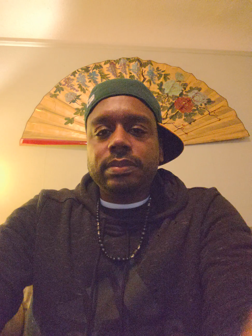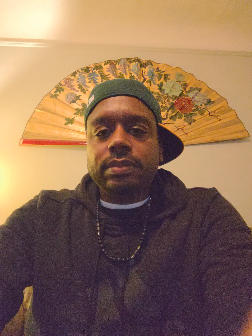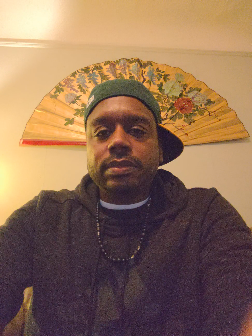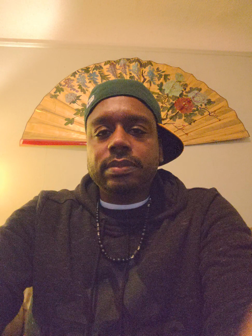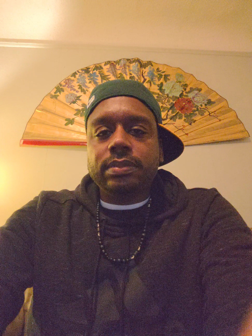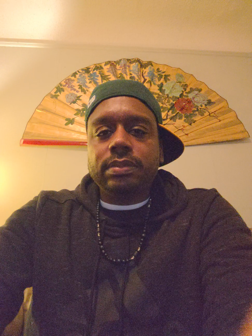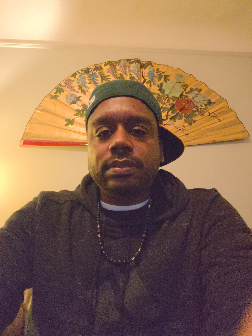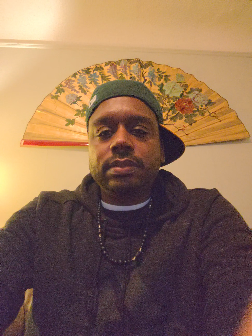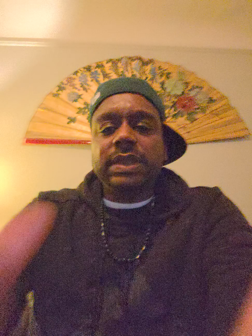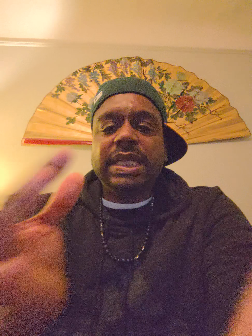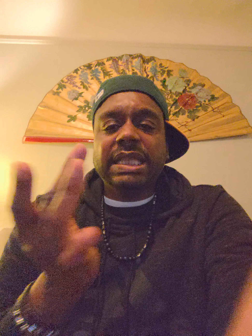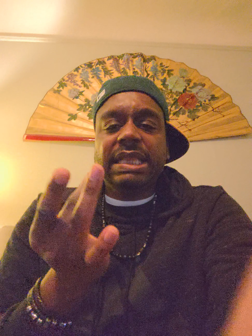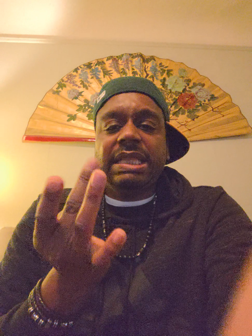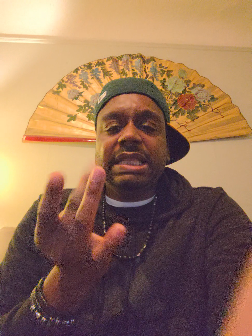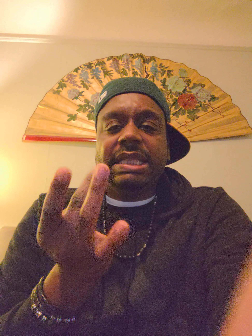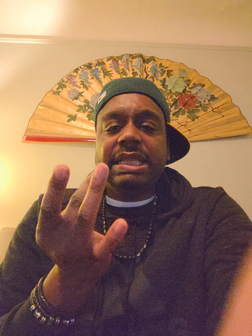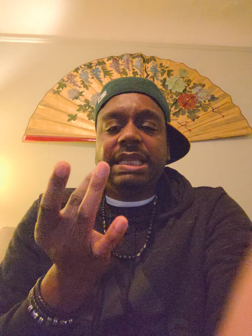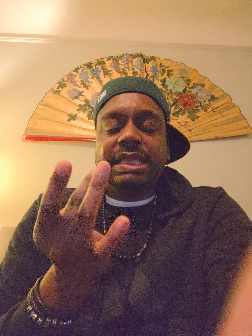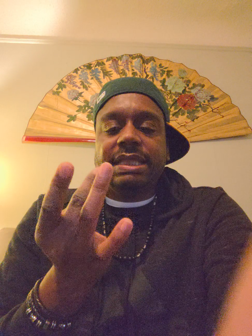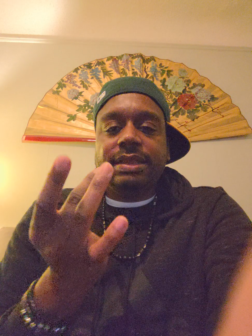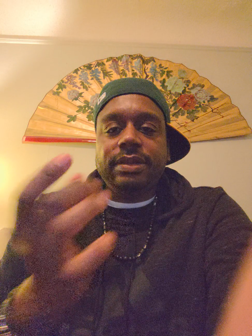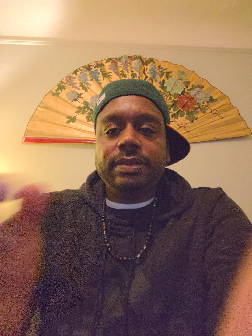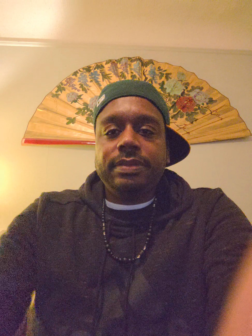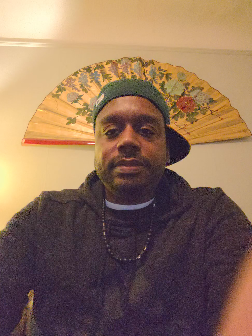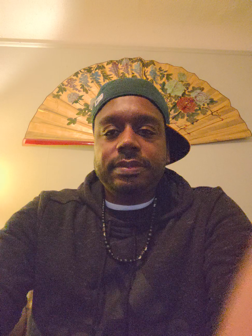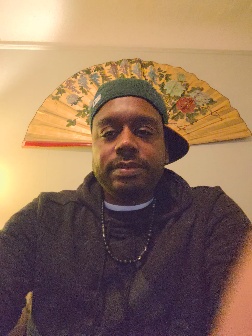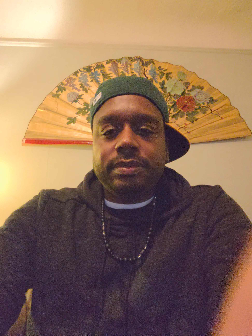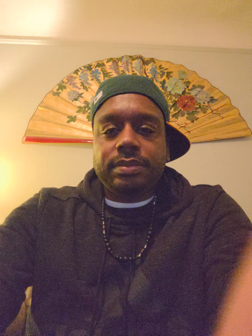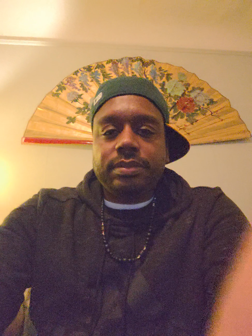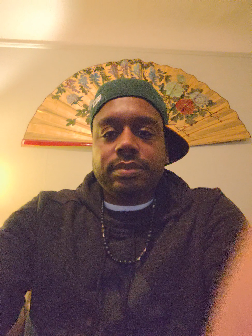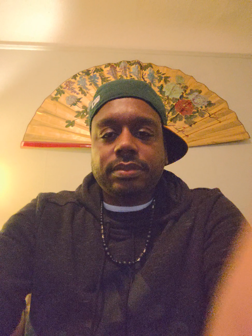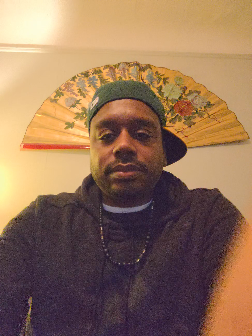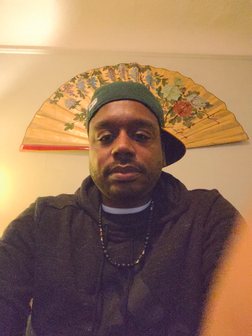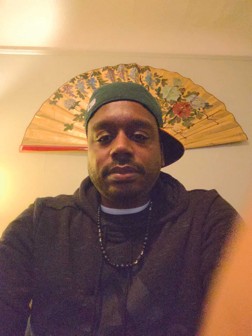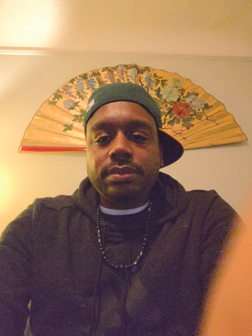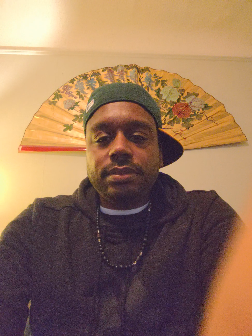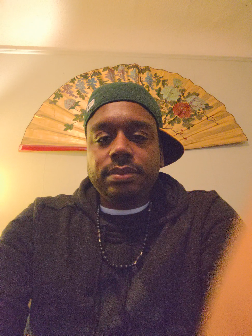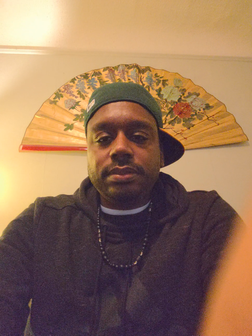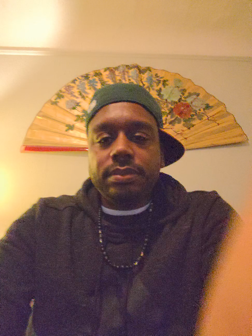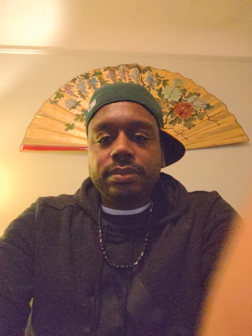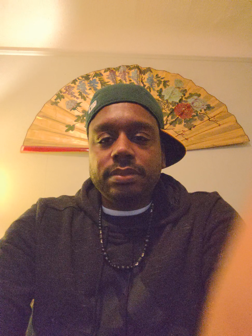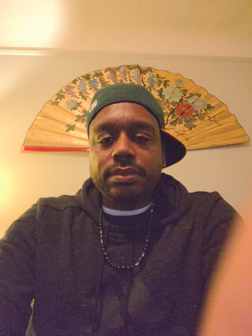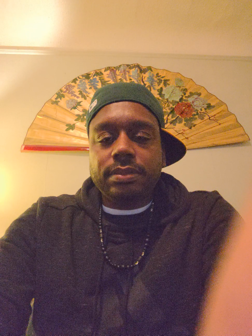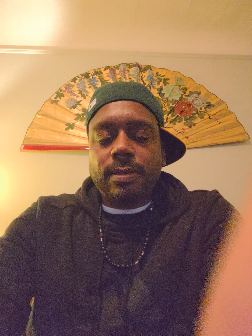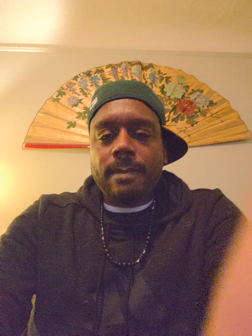sticky